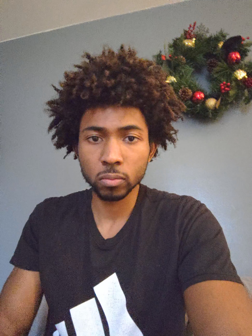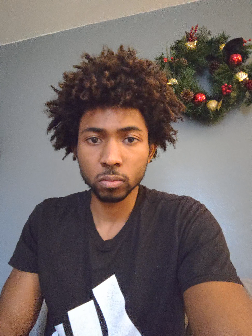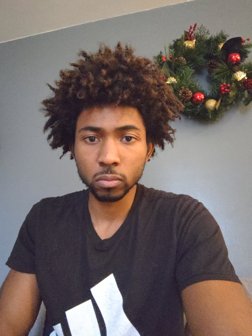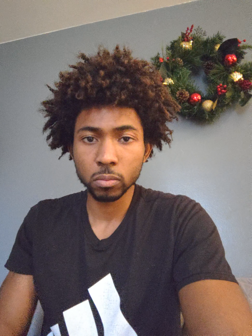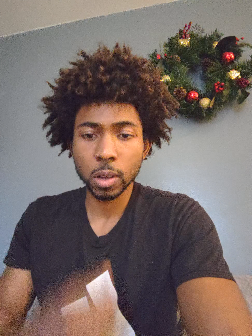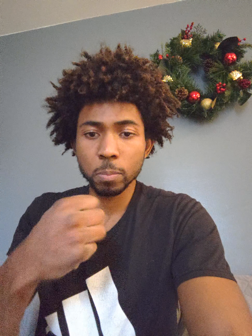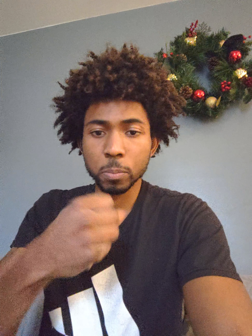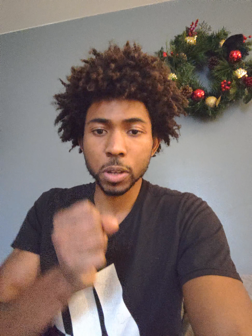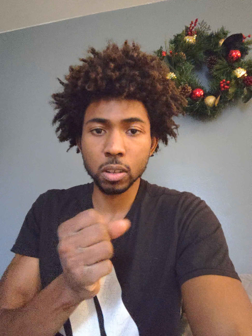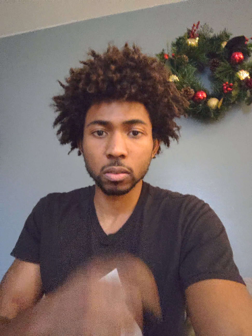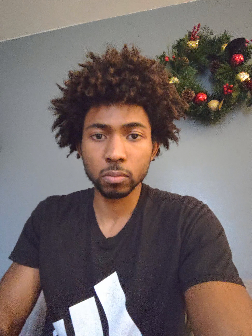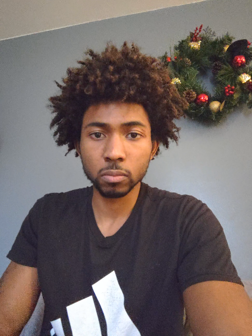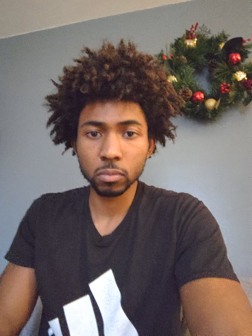make